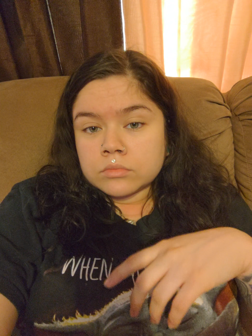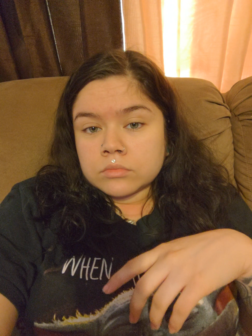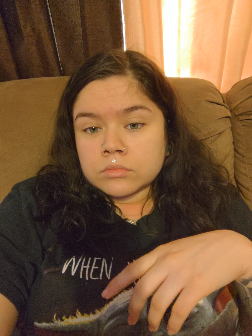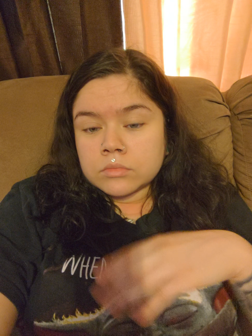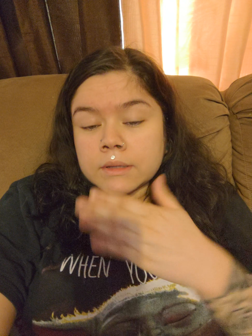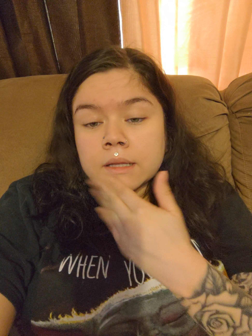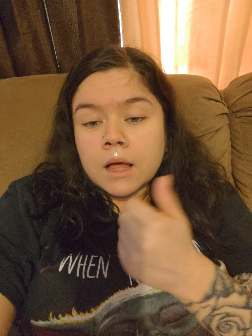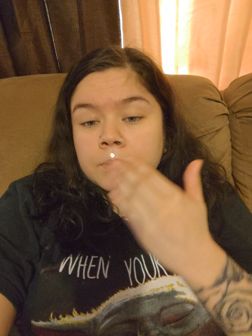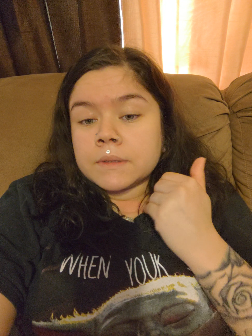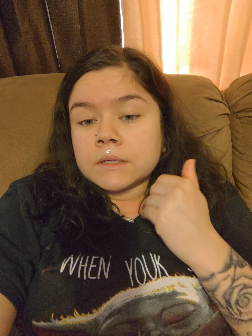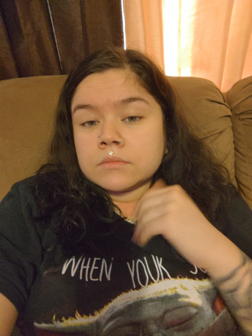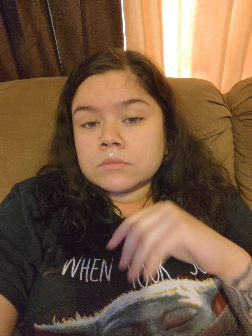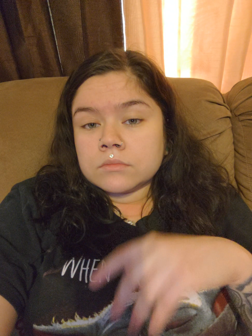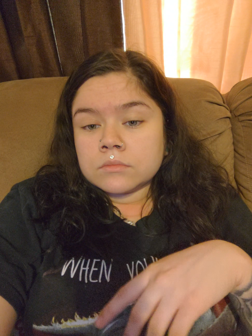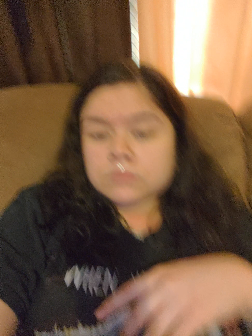napkin